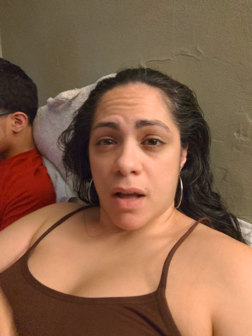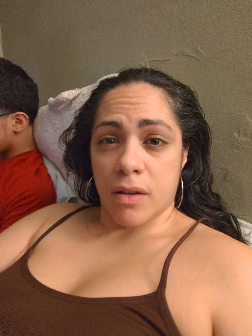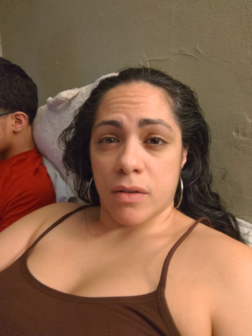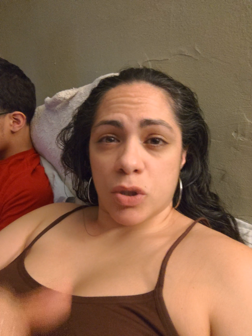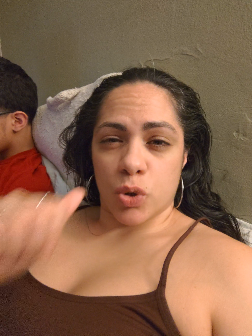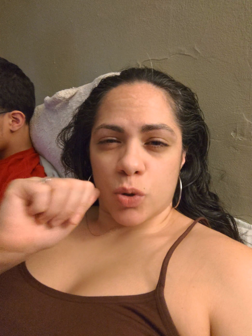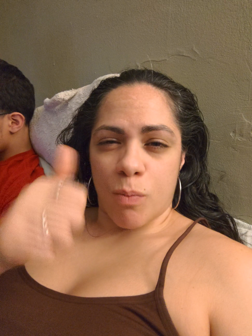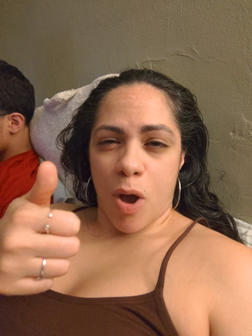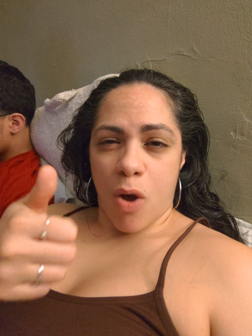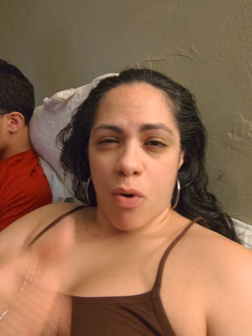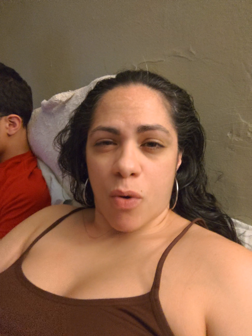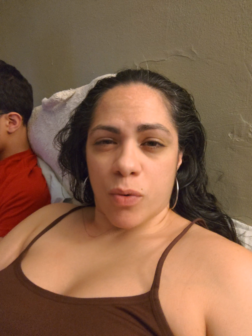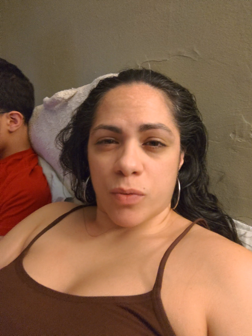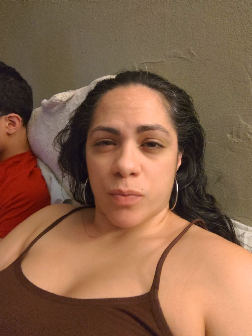tomorrow